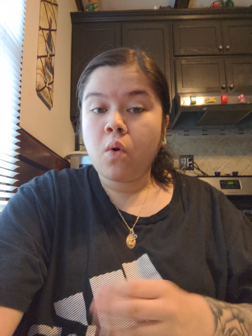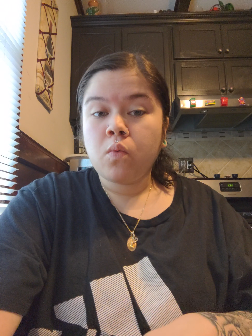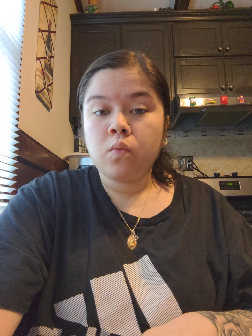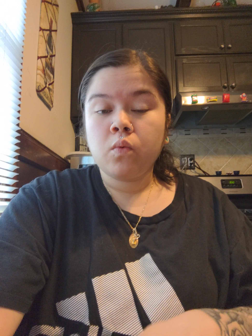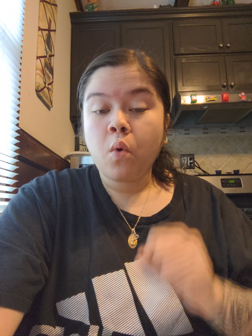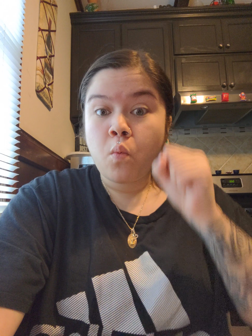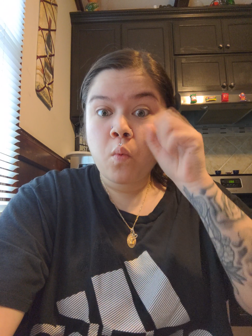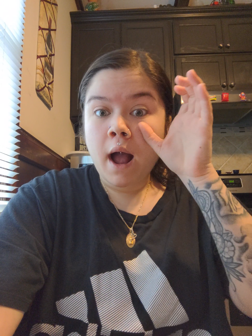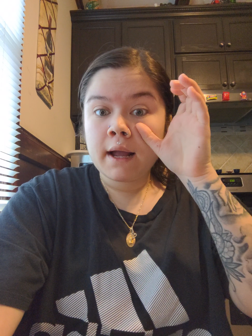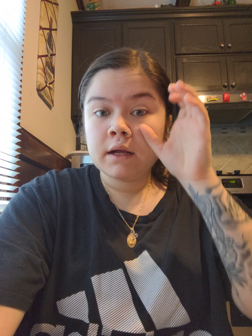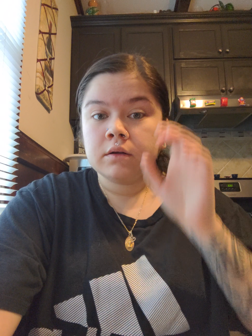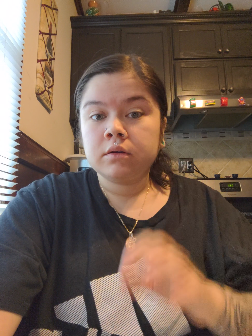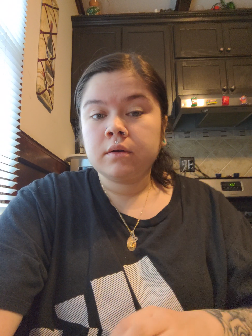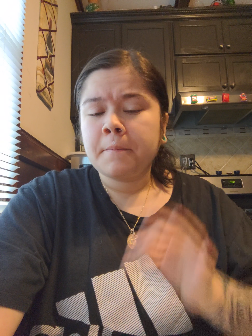awake